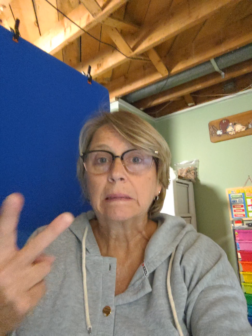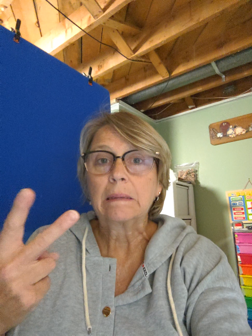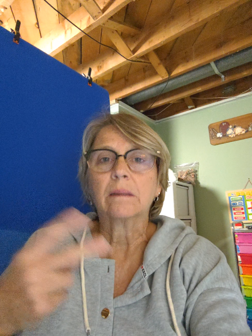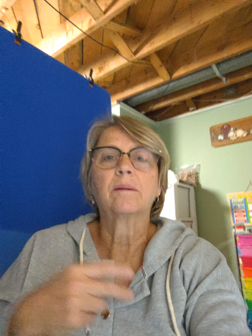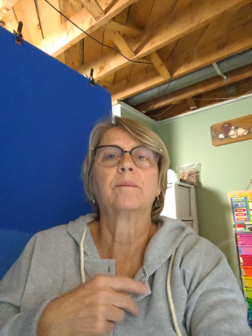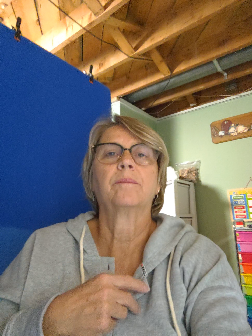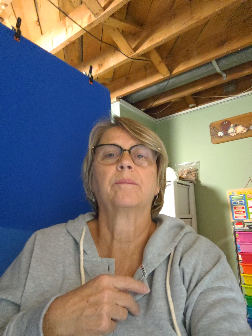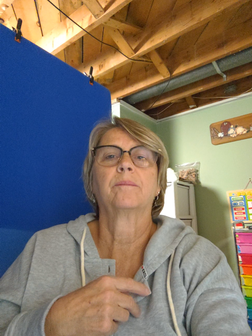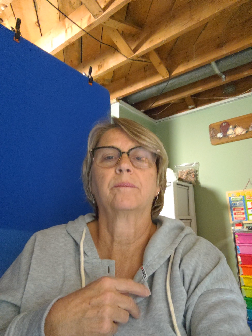see